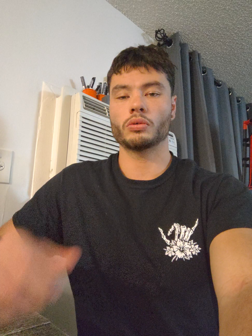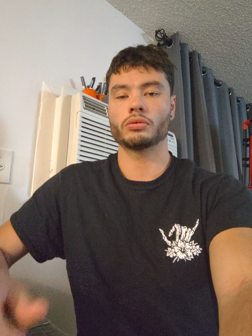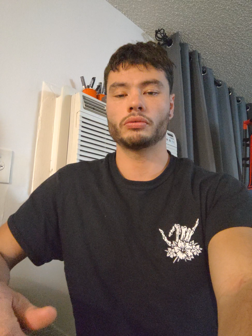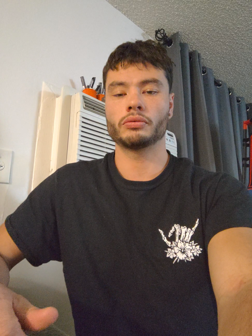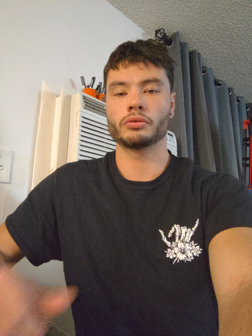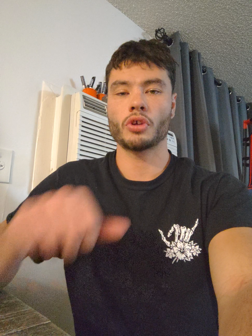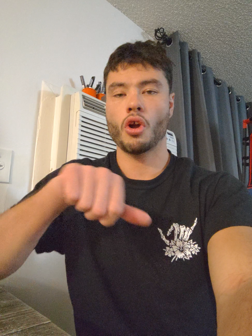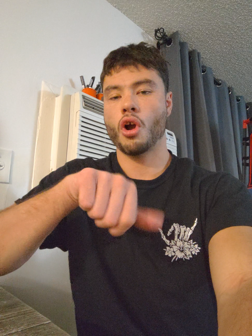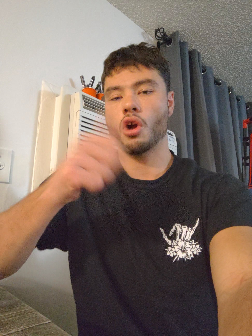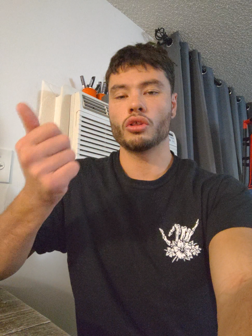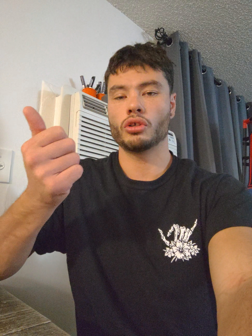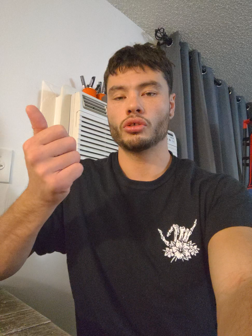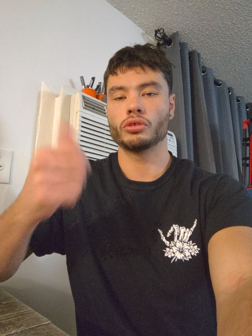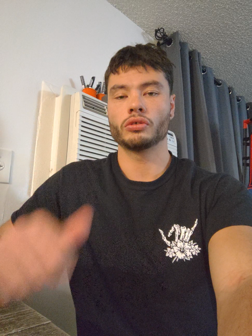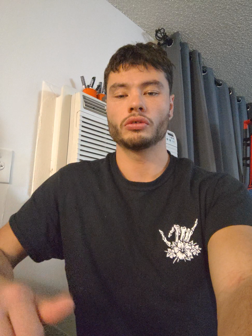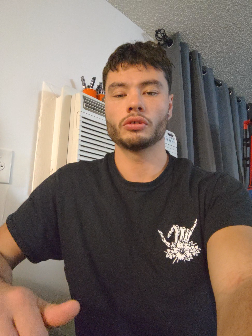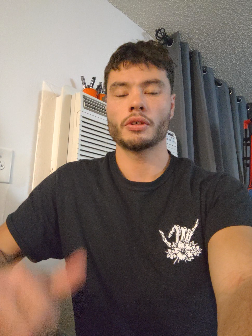another